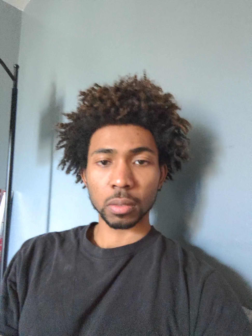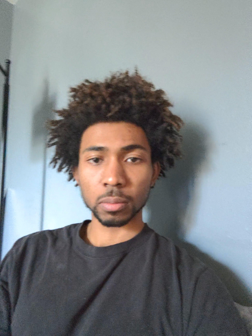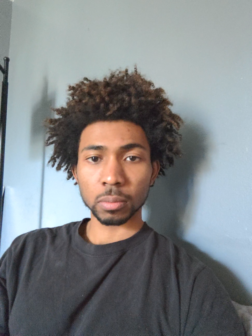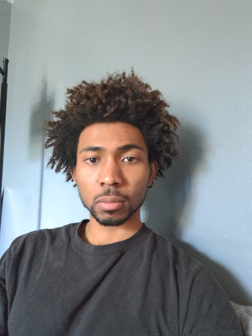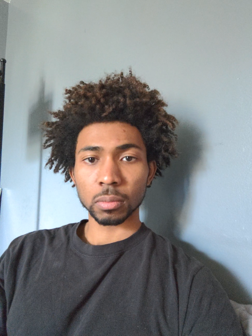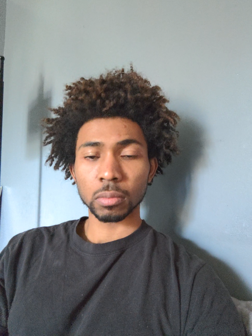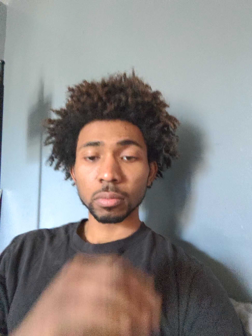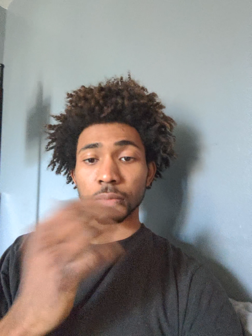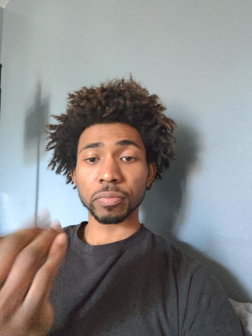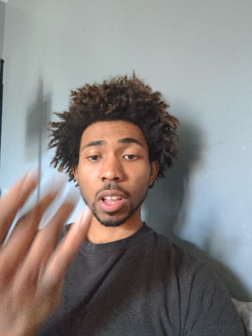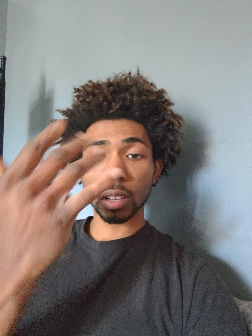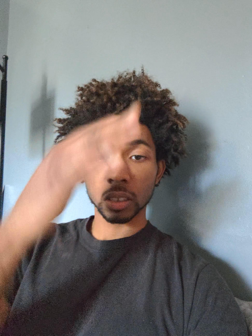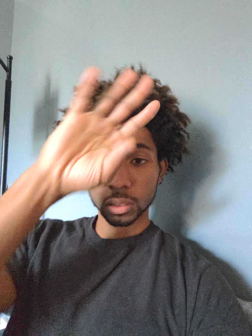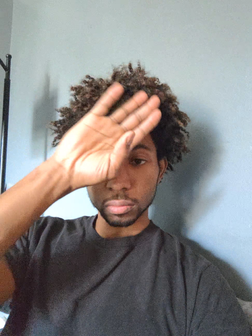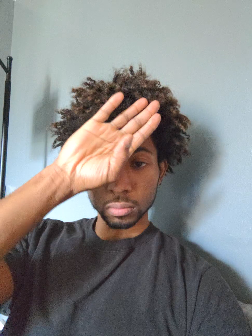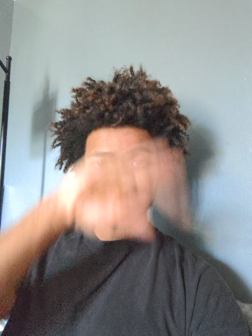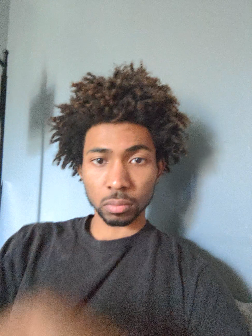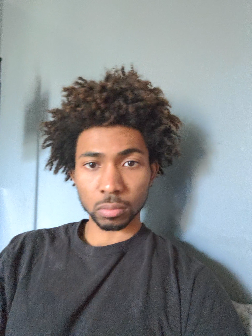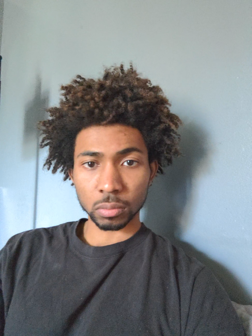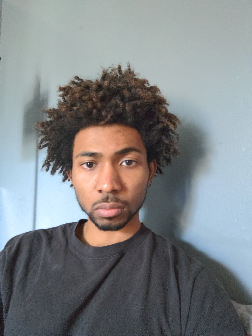fireman